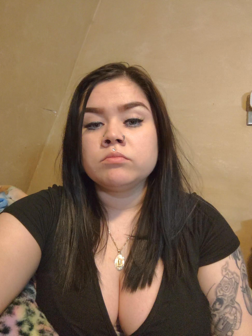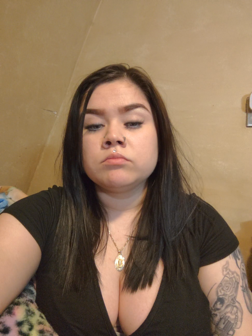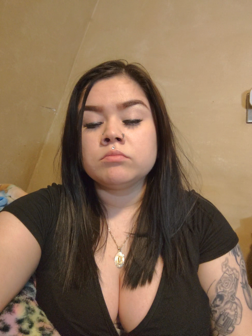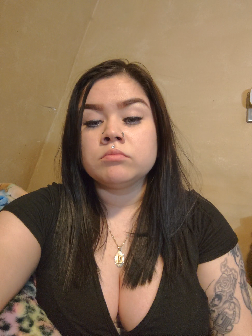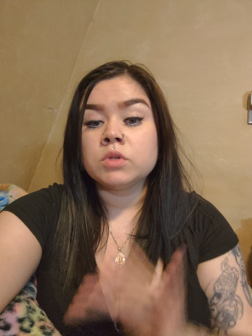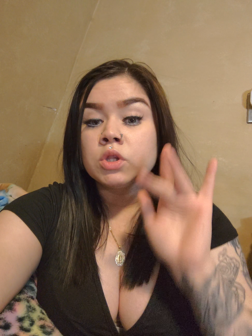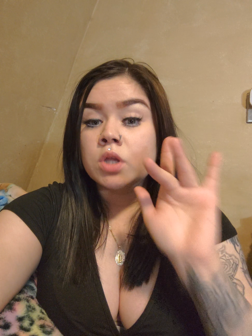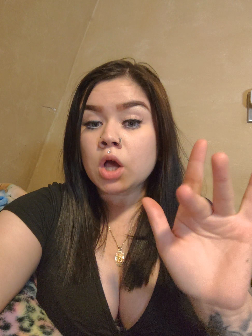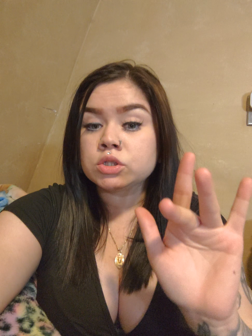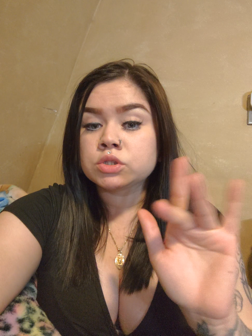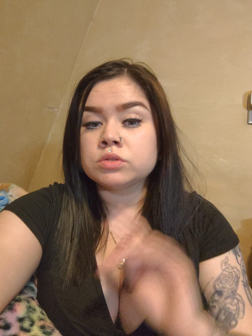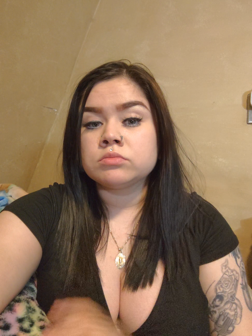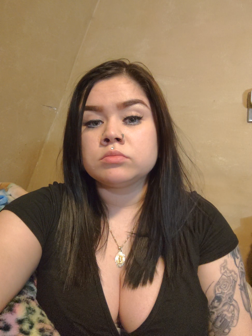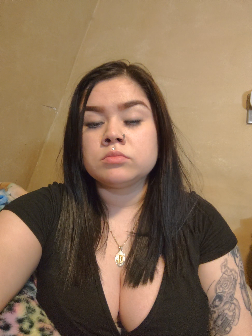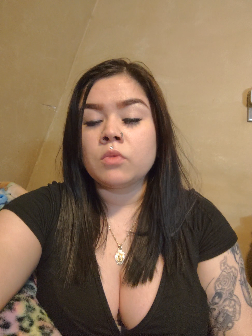touch